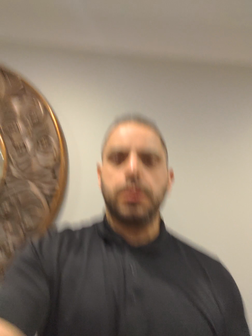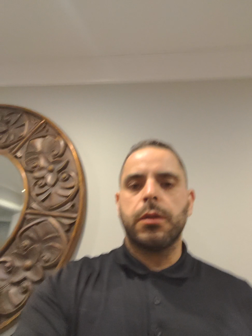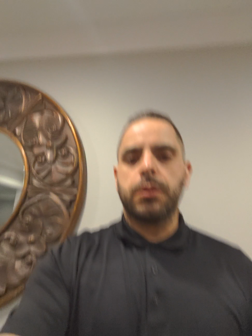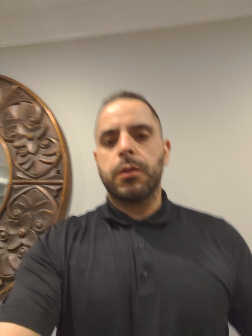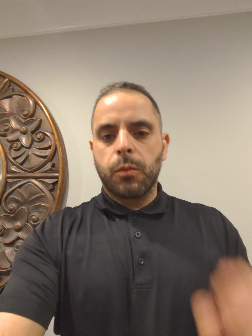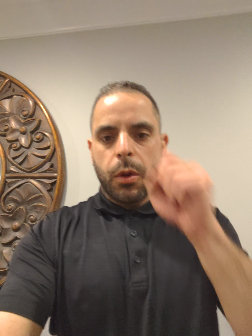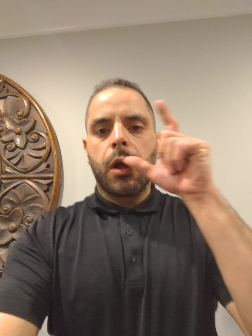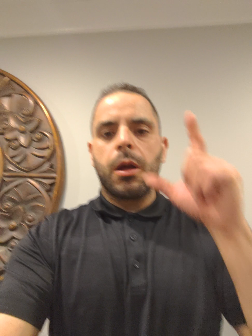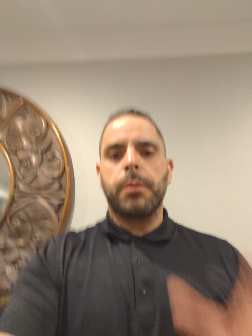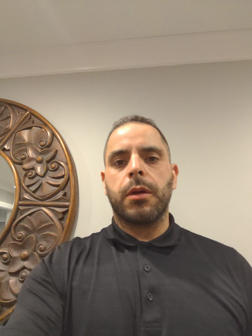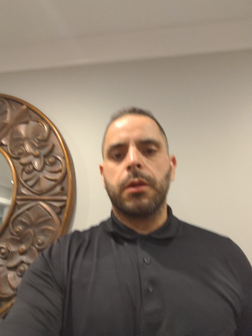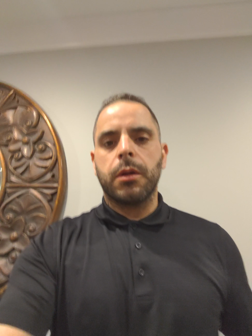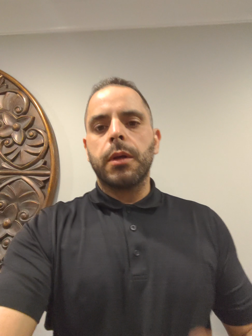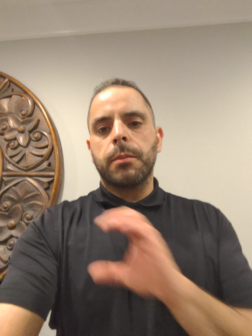awake